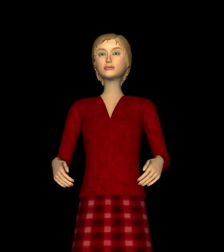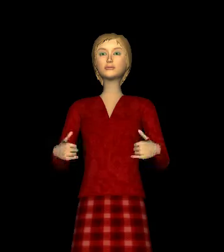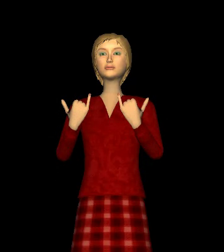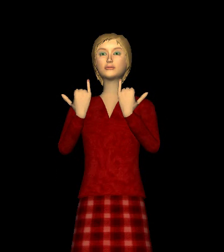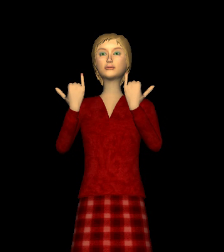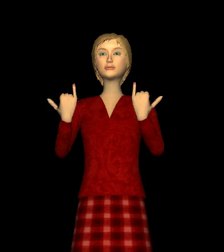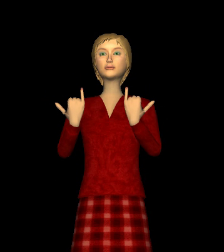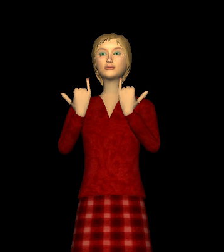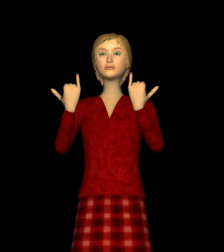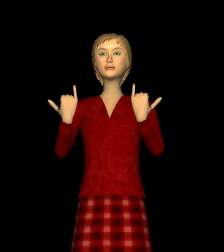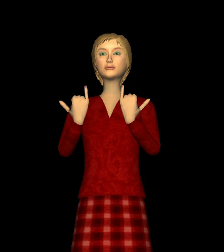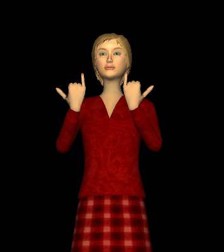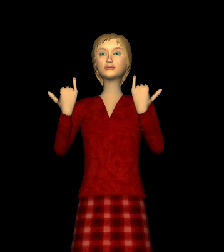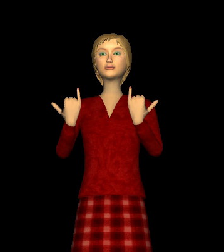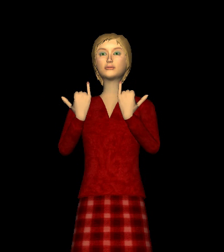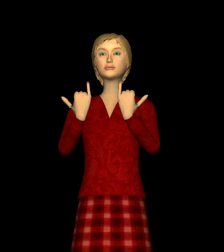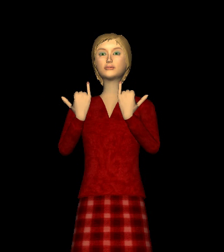لعبة